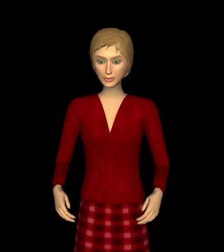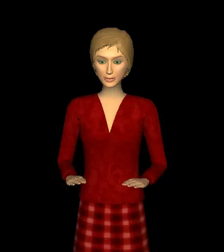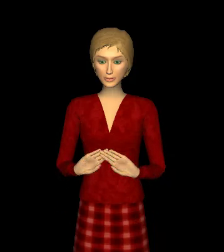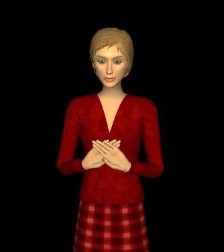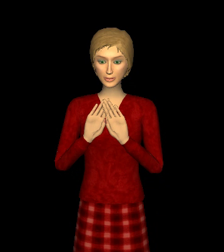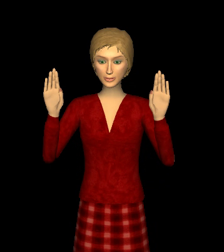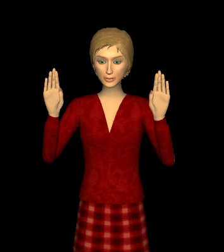سماء